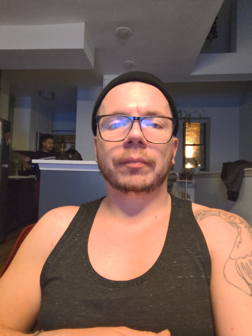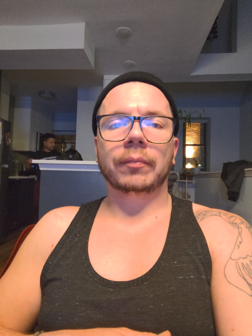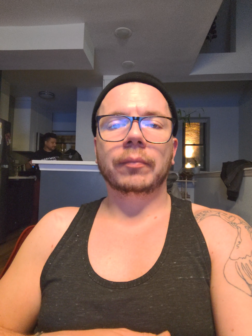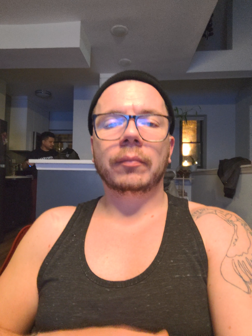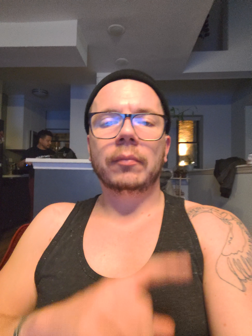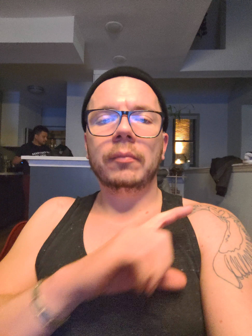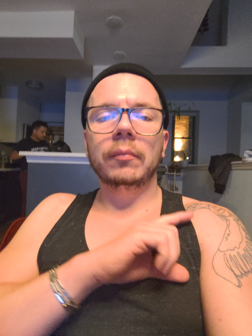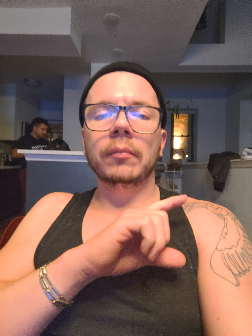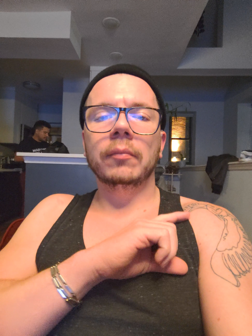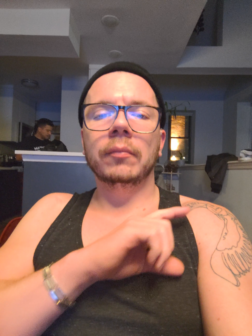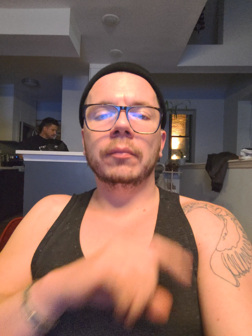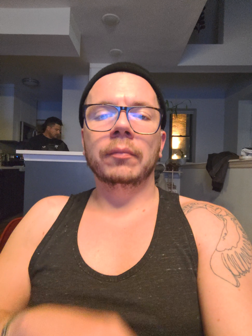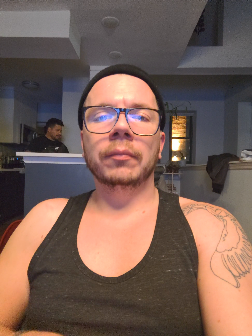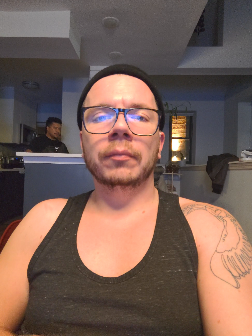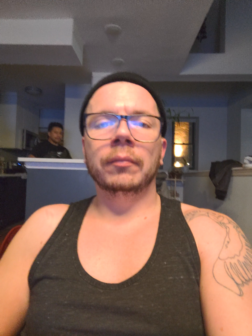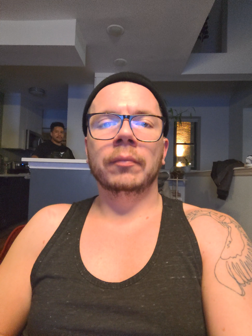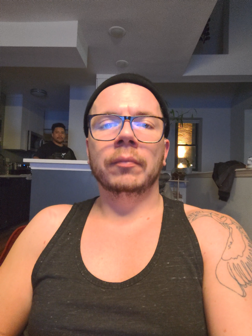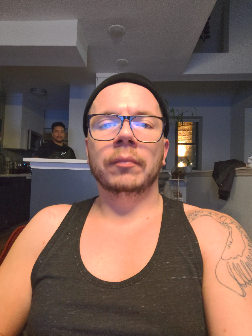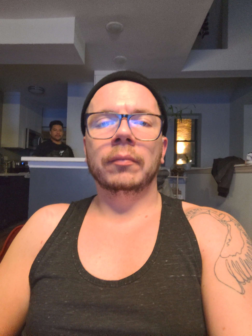police